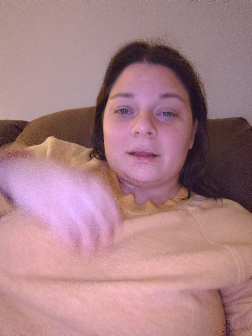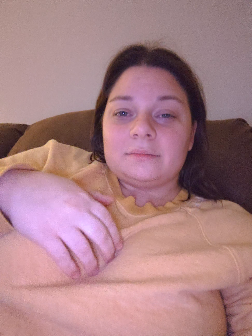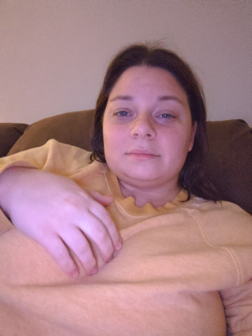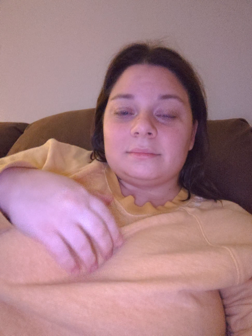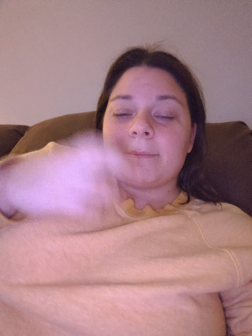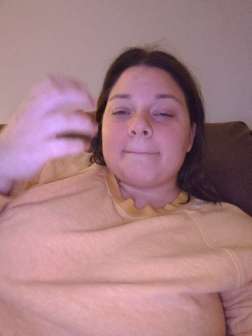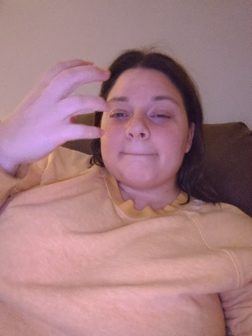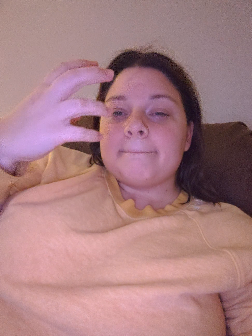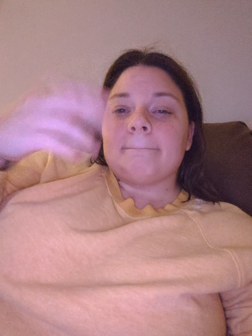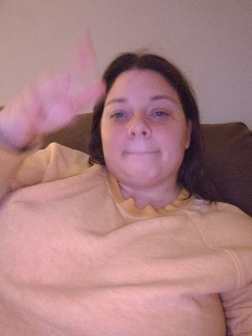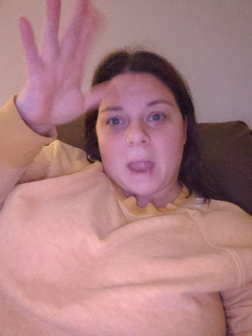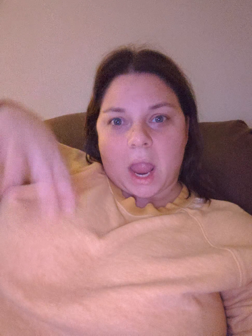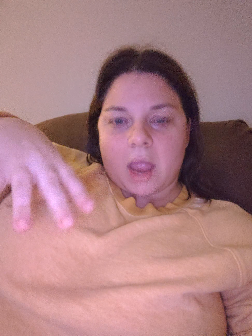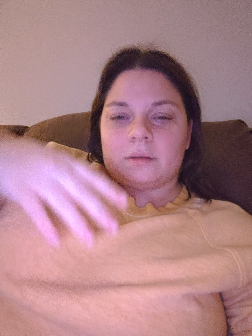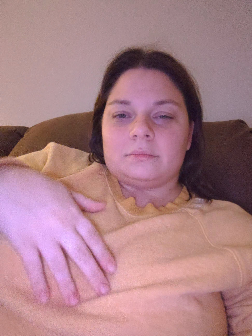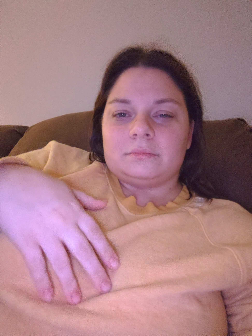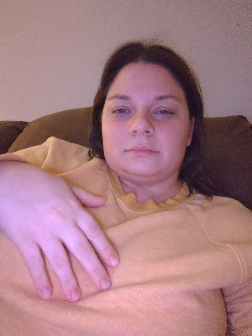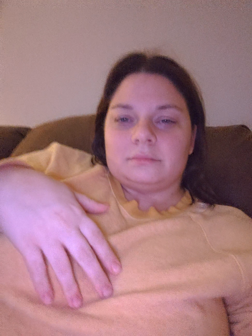man